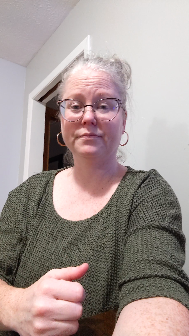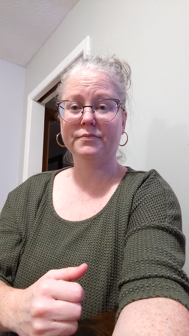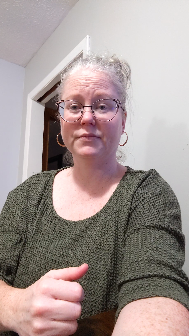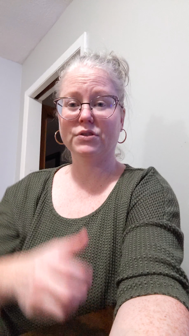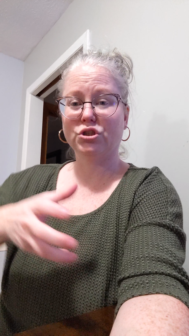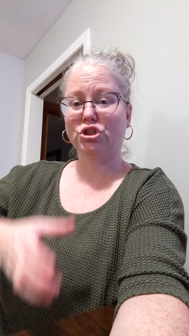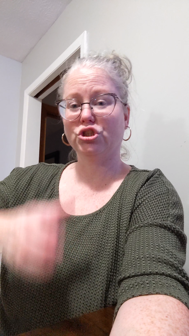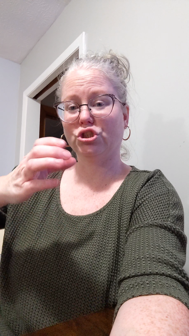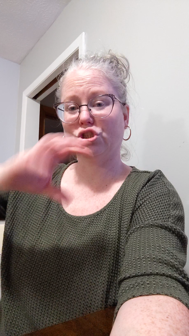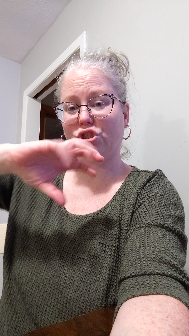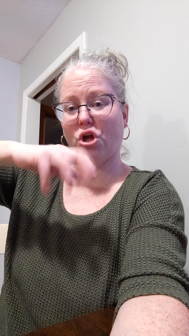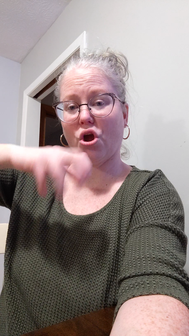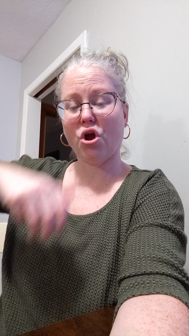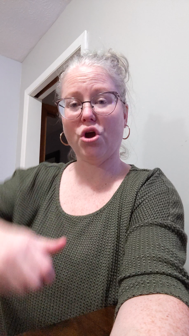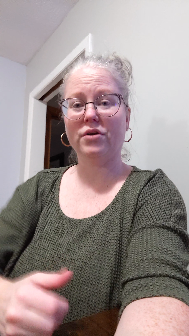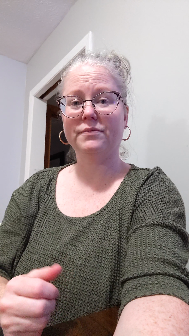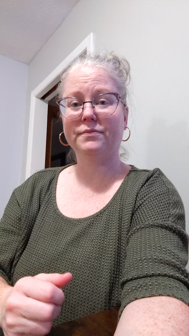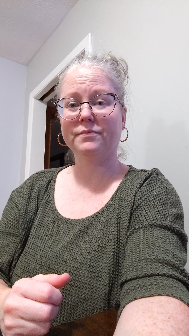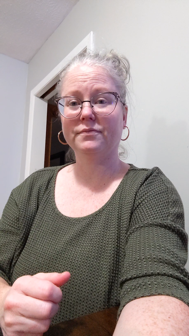jar